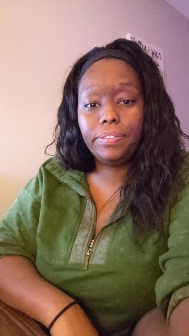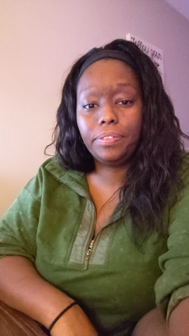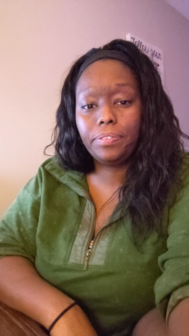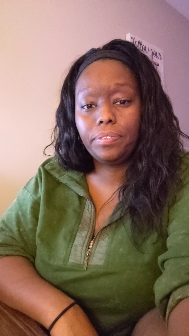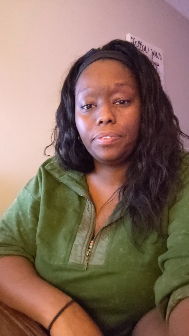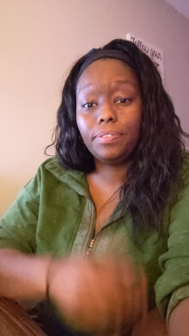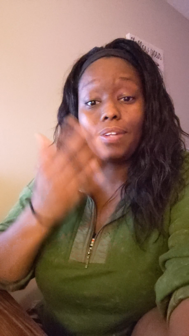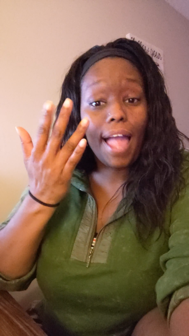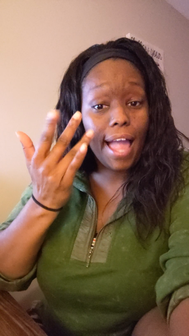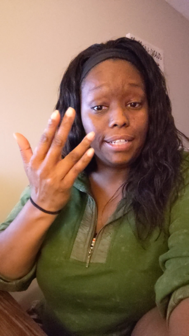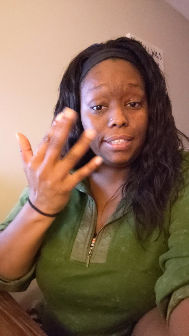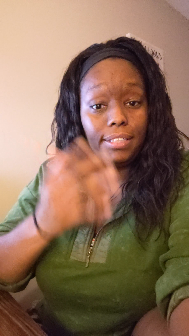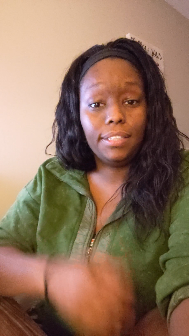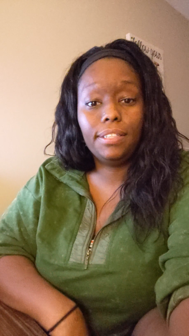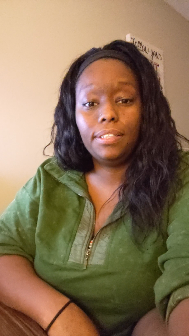hand